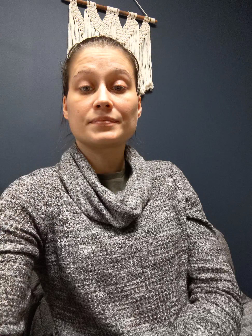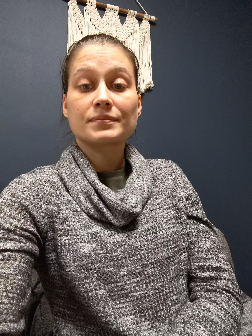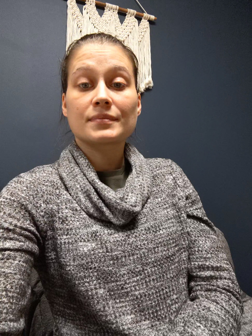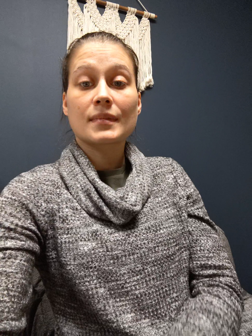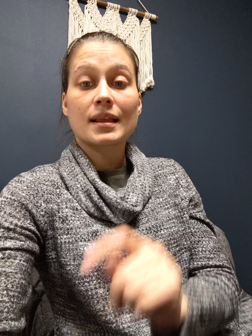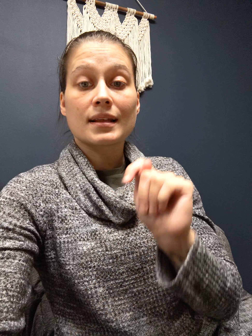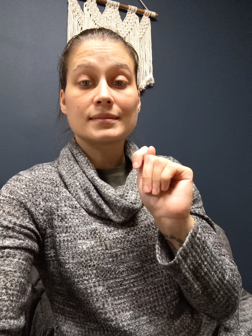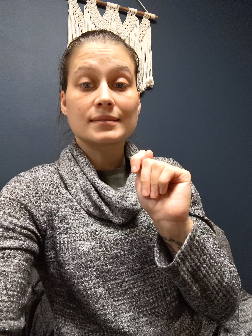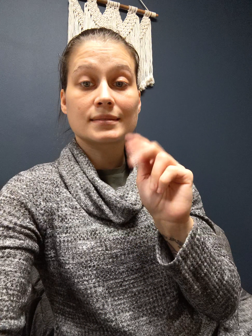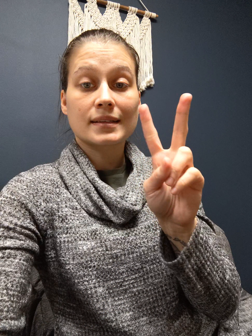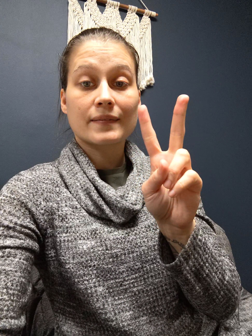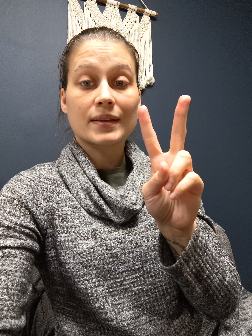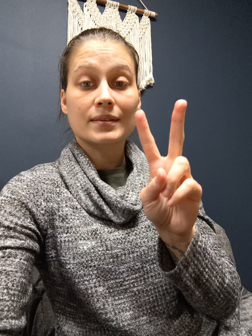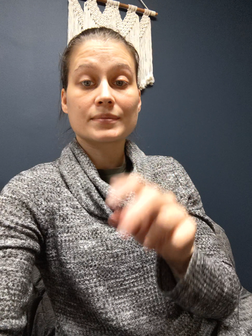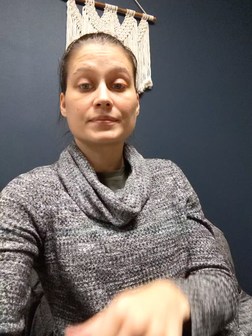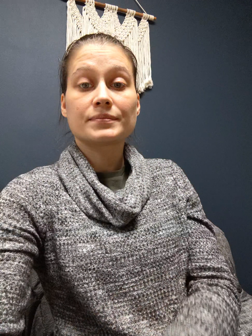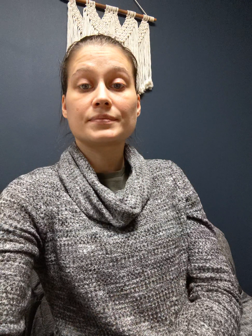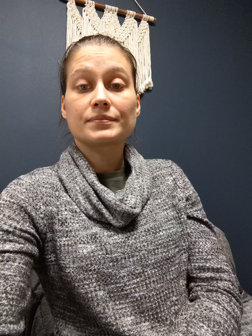TV